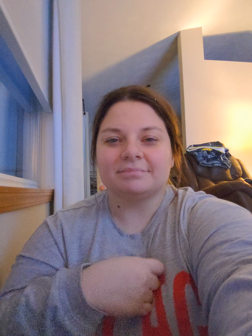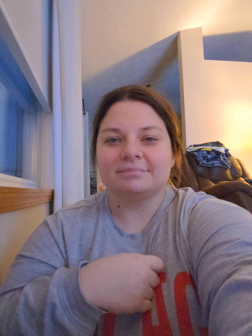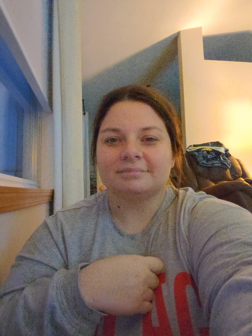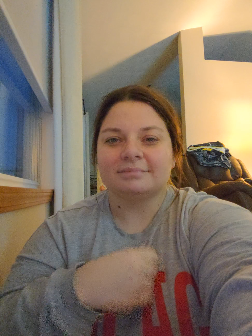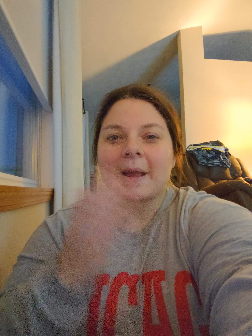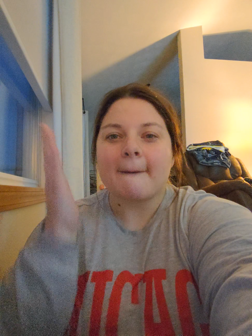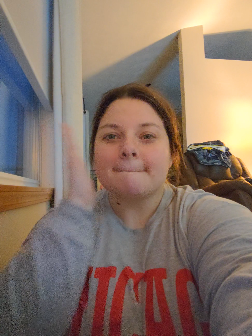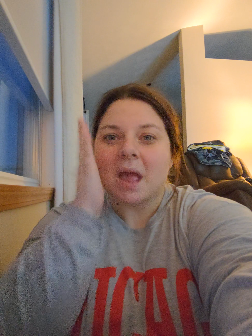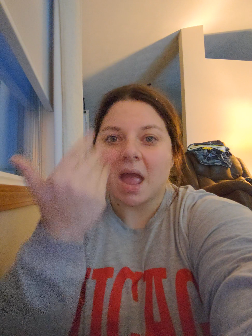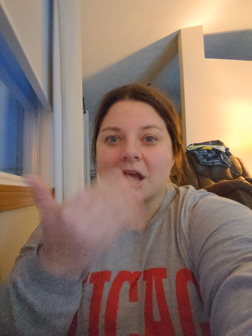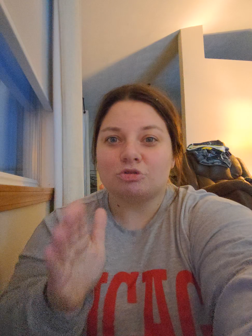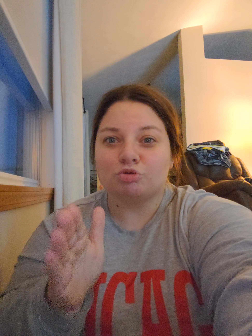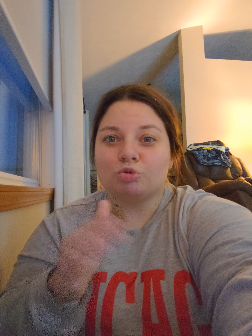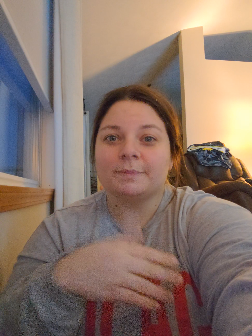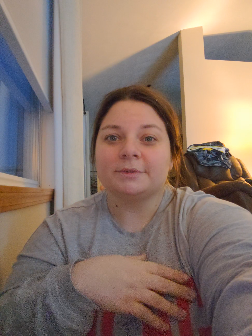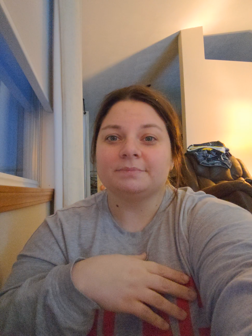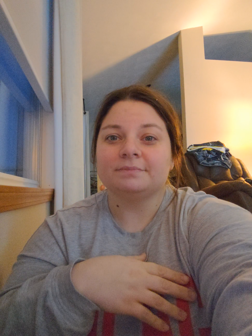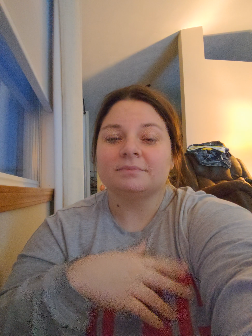bedroom